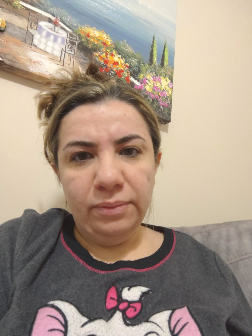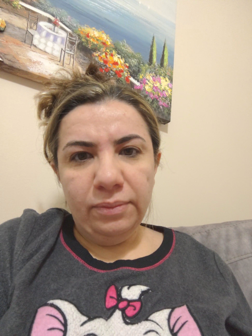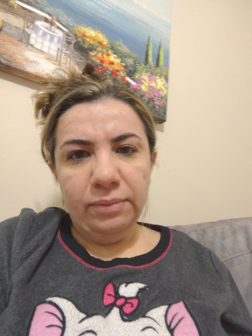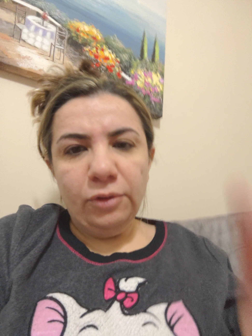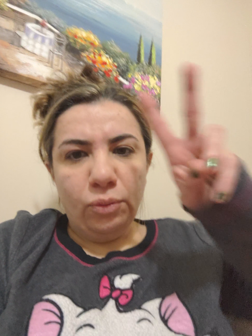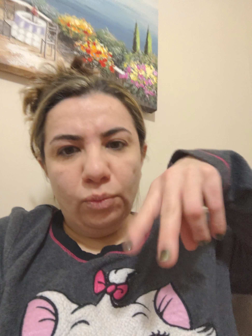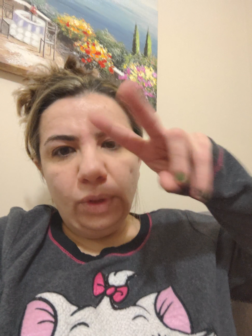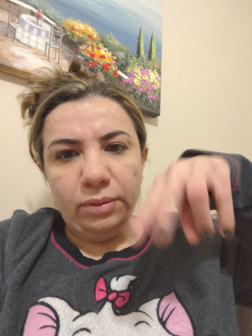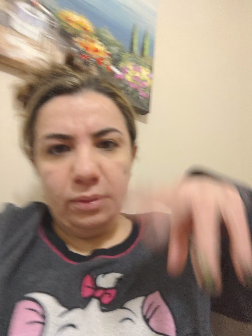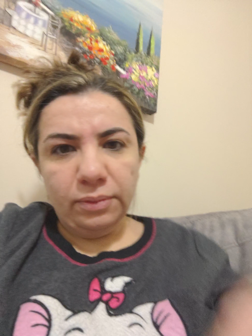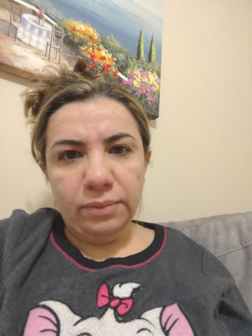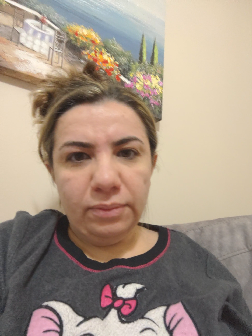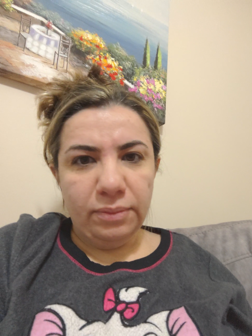read